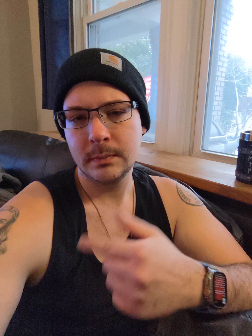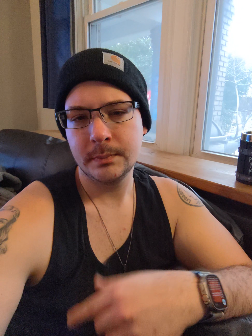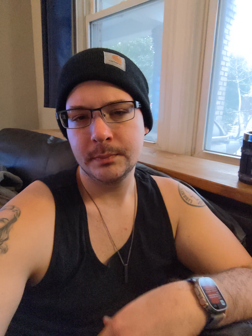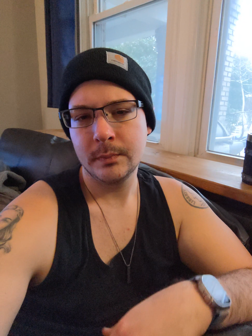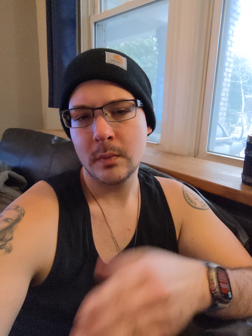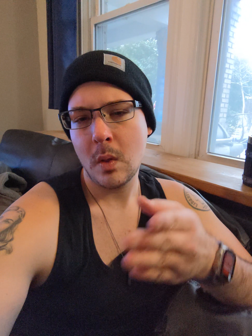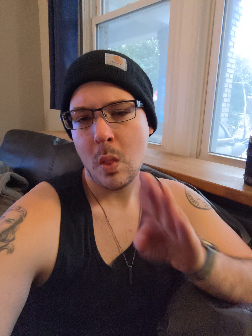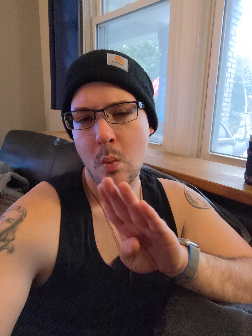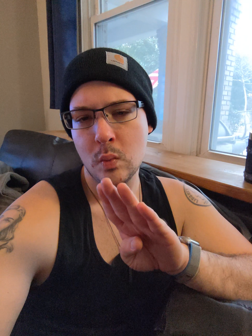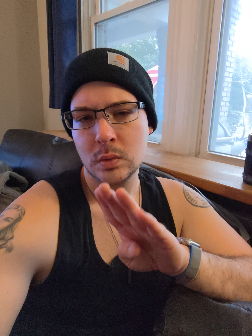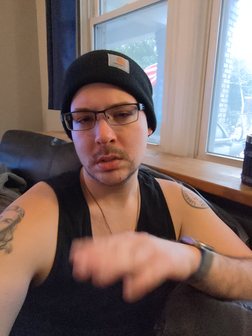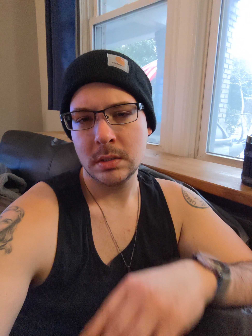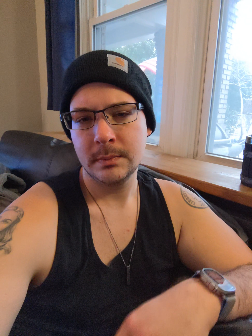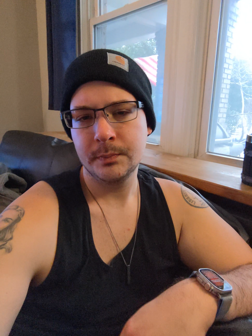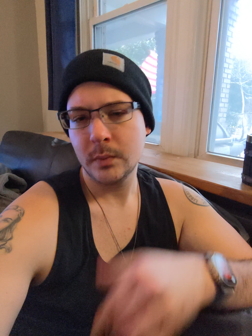close